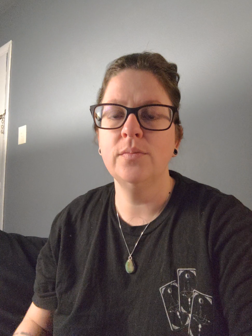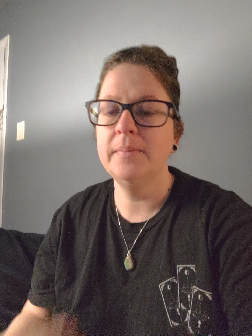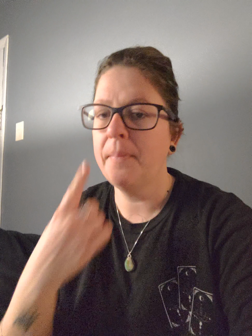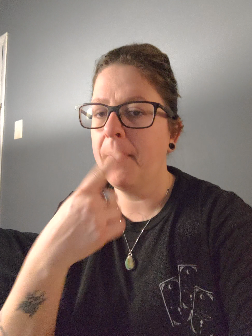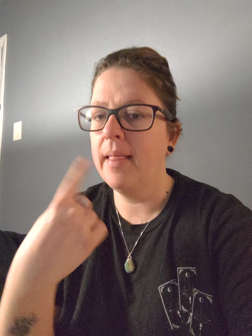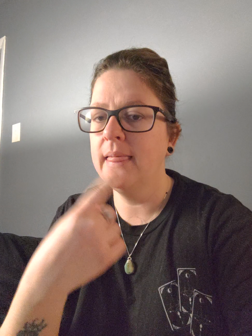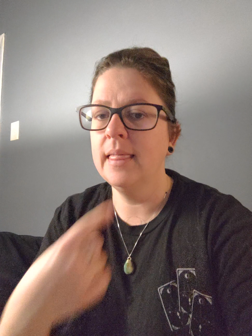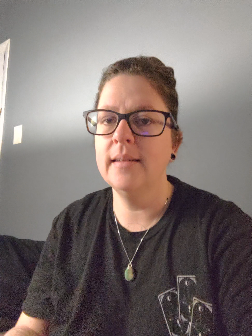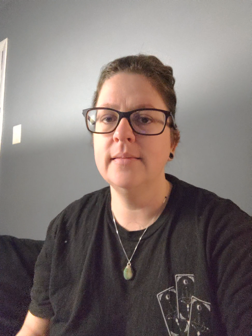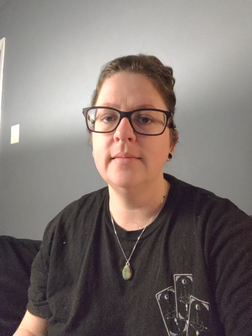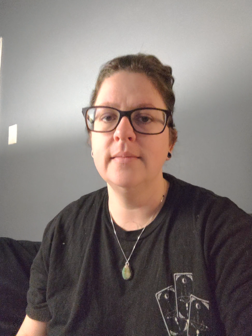mouth